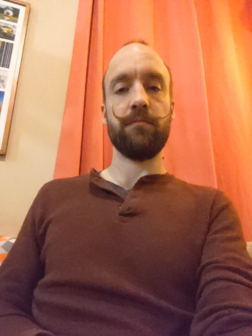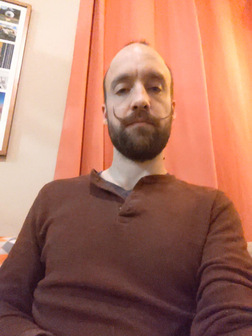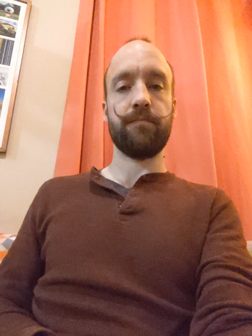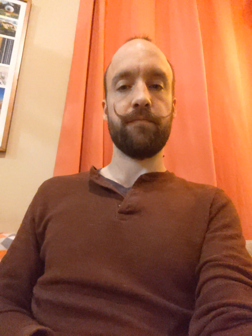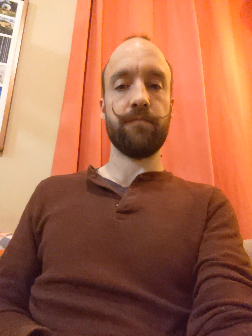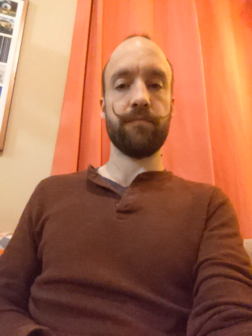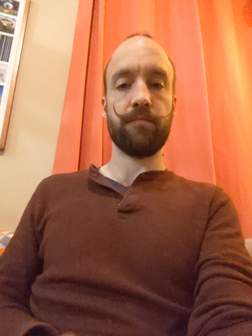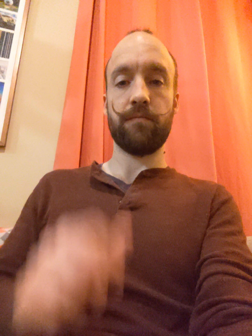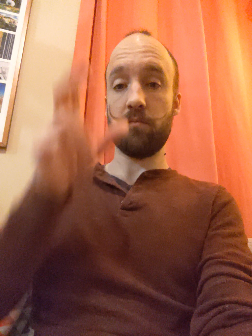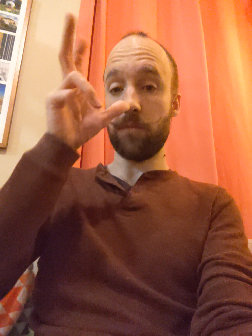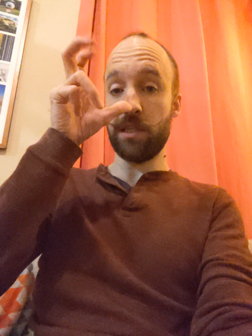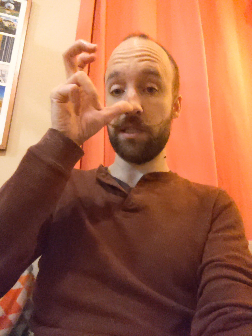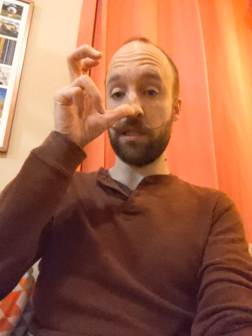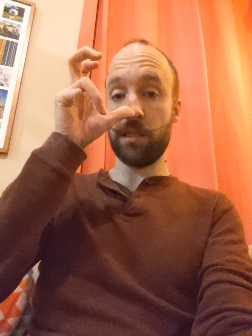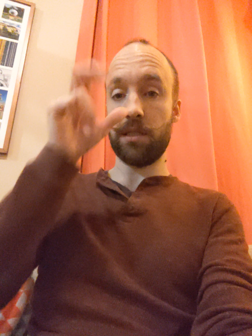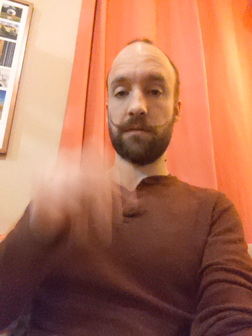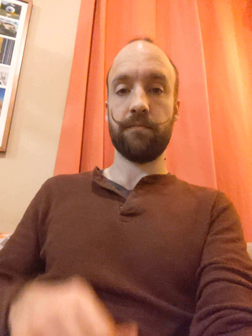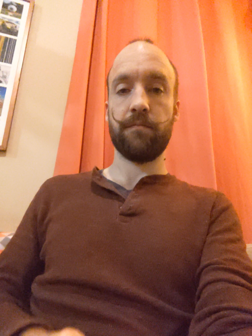bug